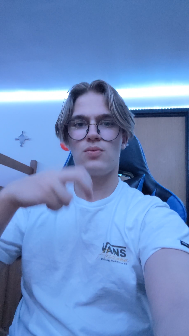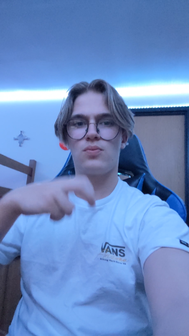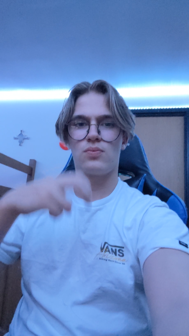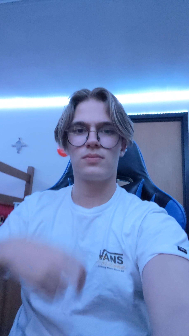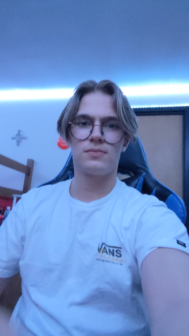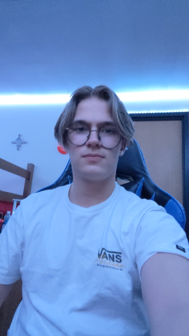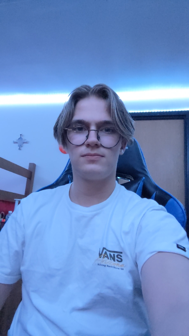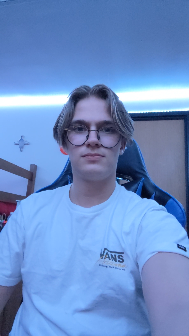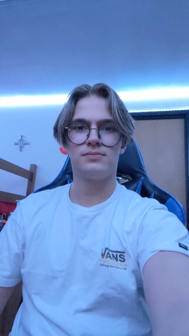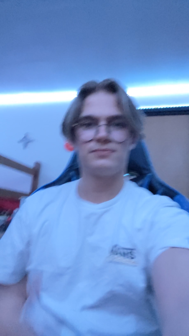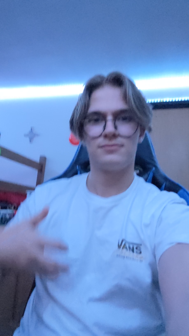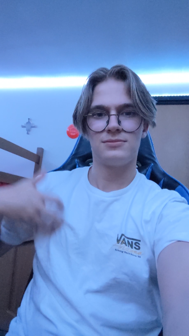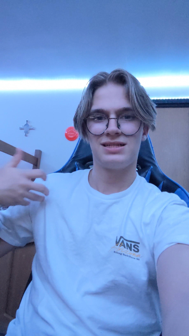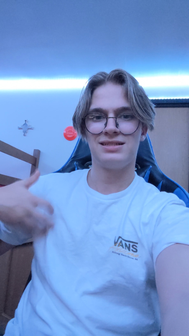monkey